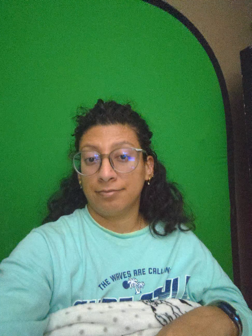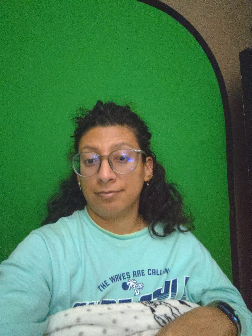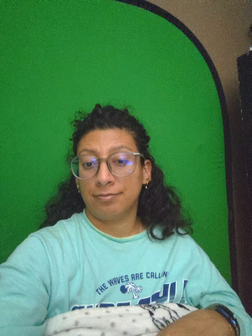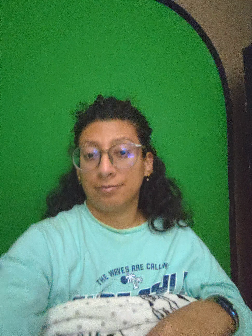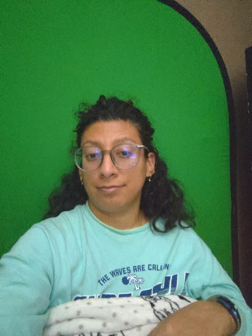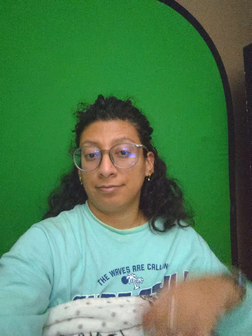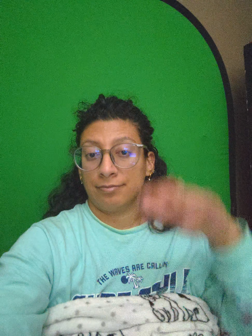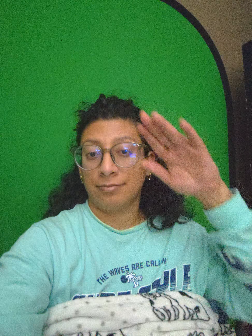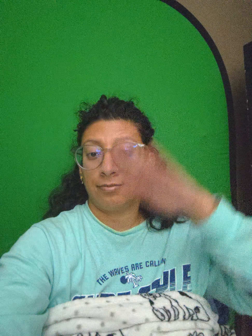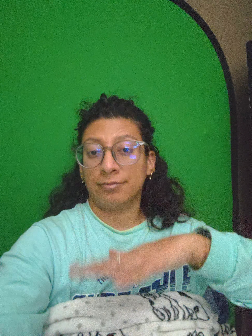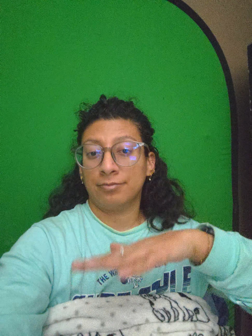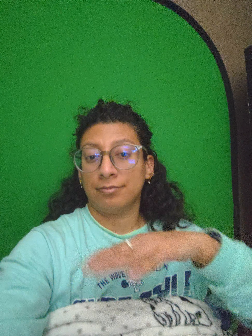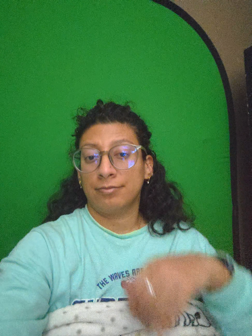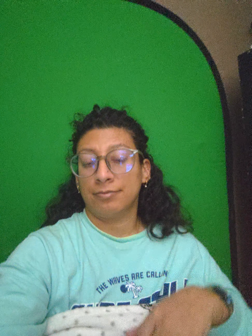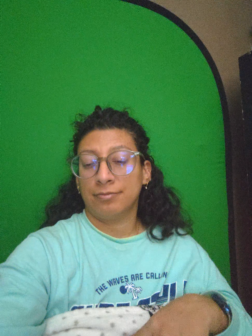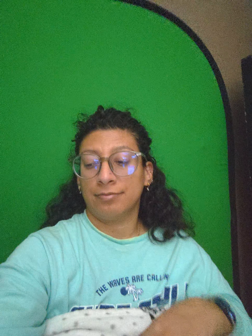on